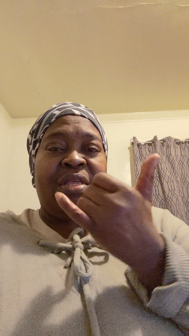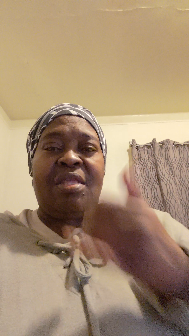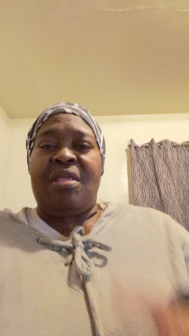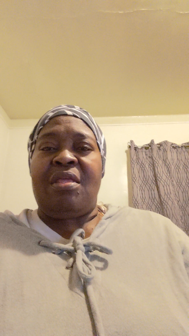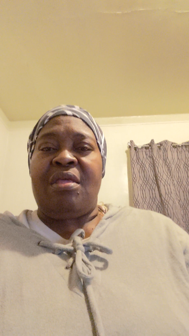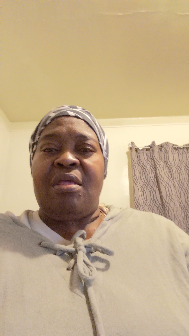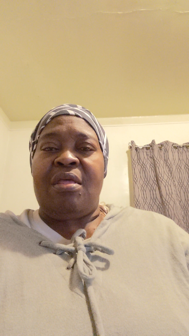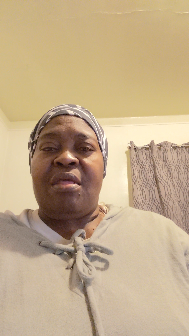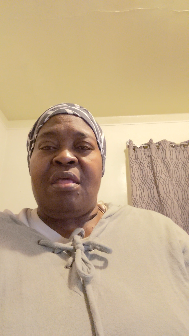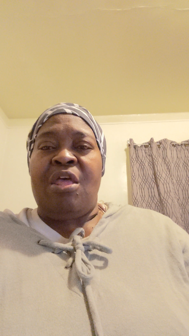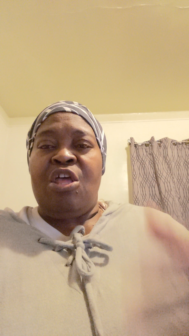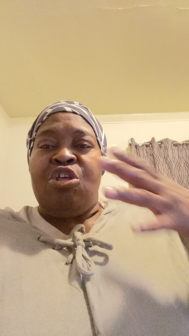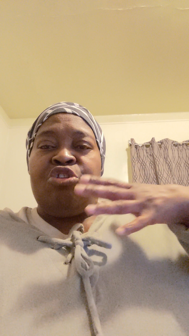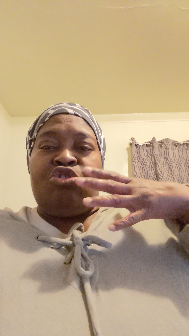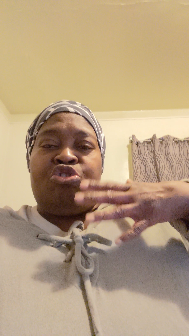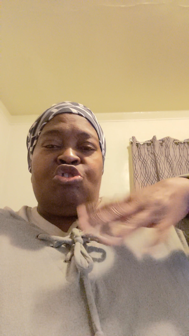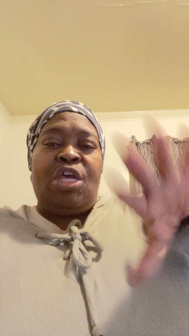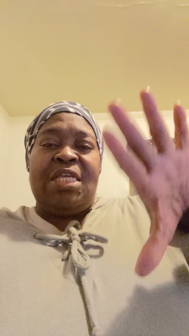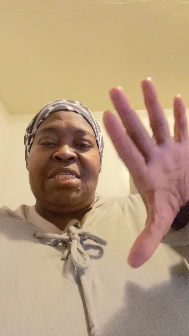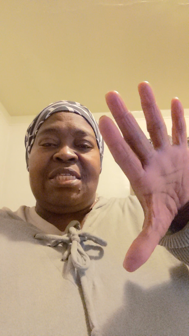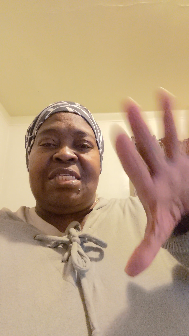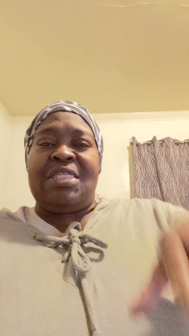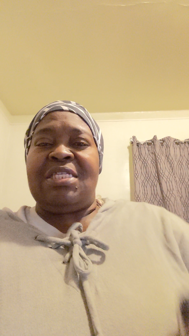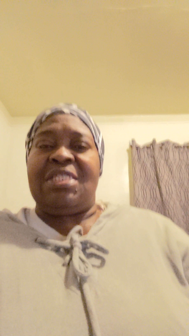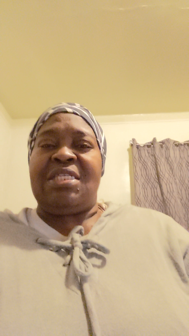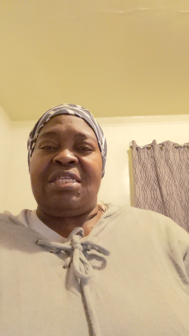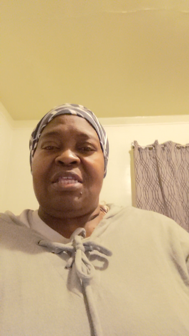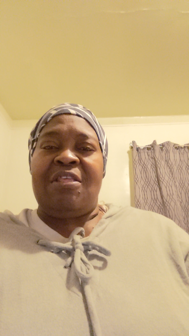dress